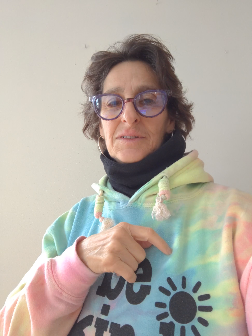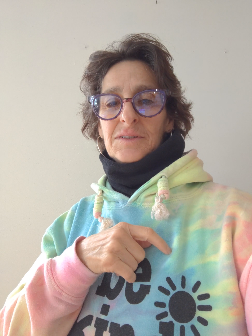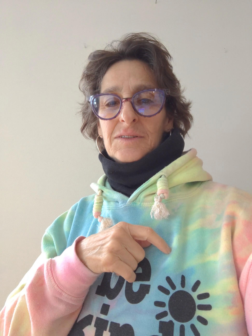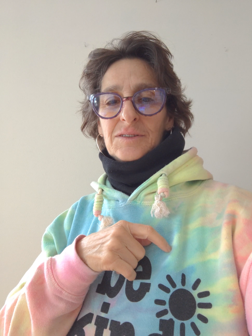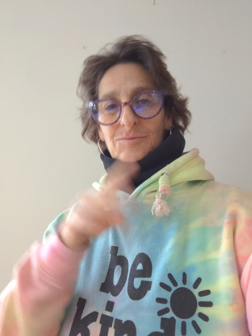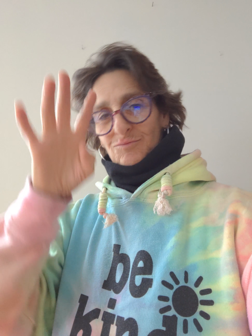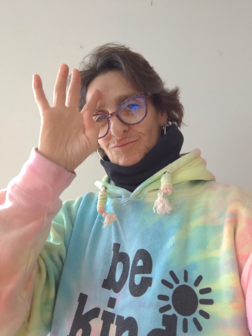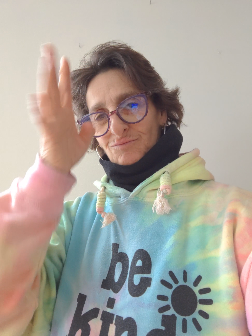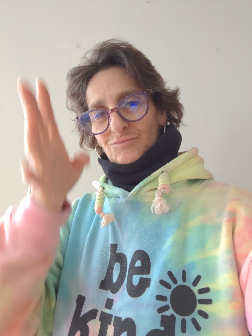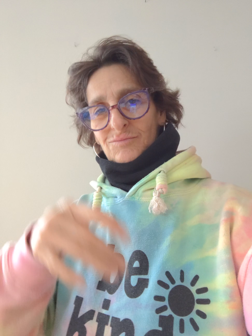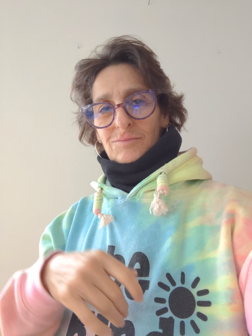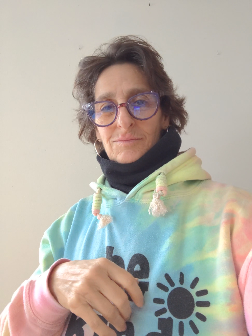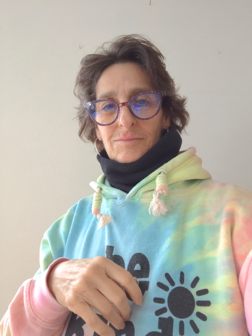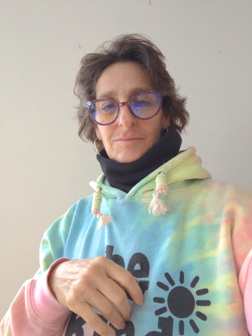pretend